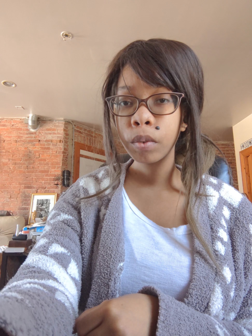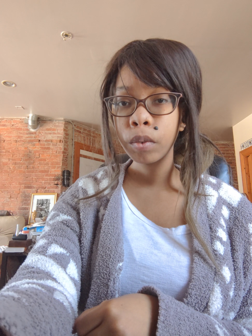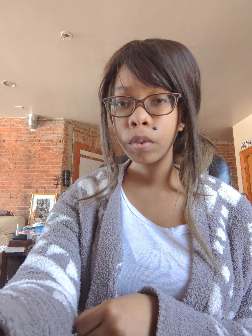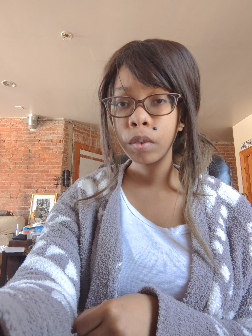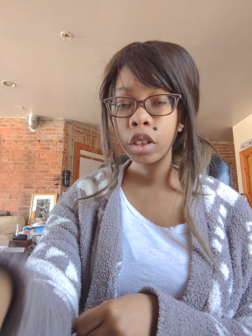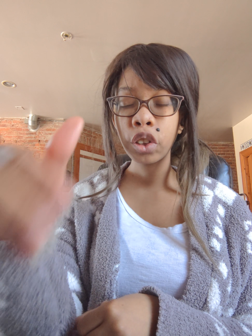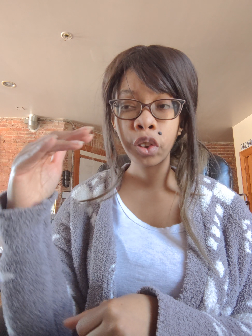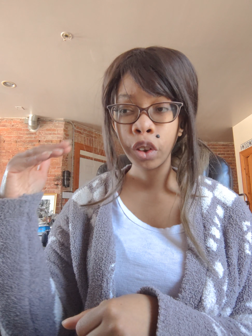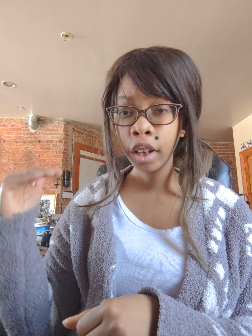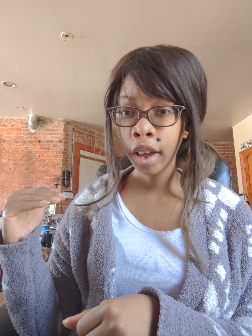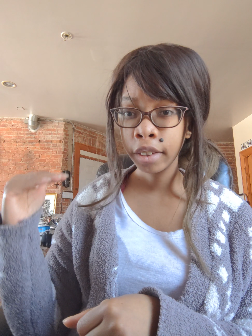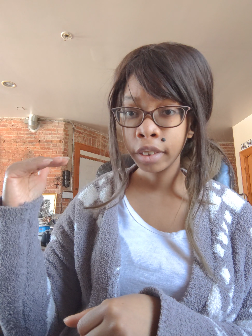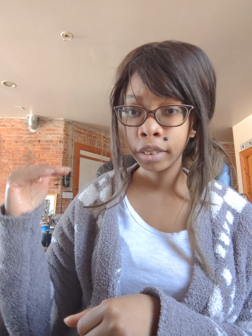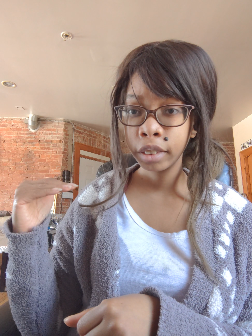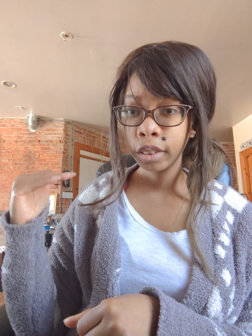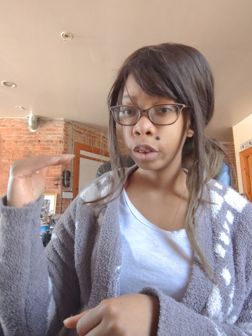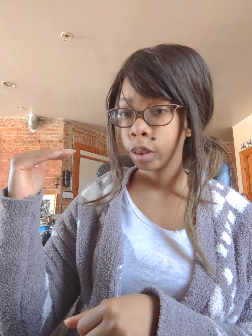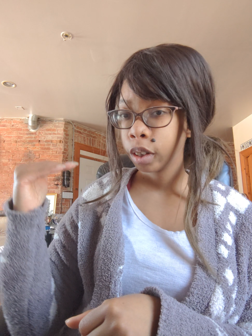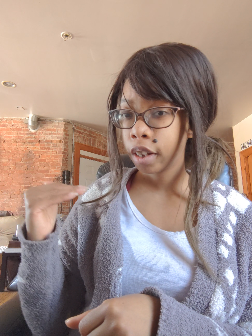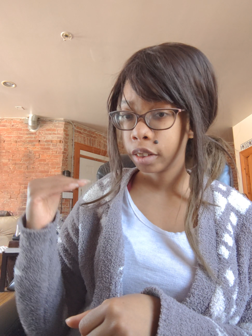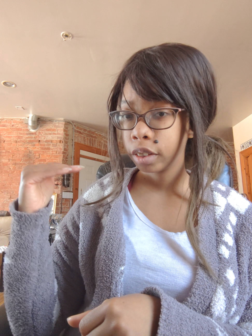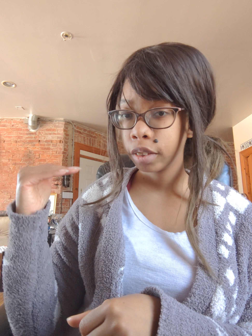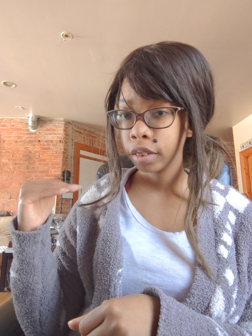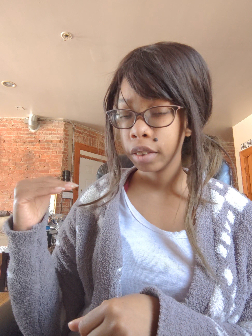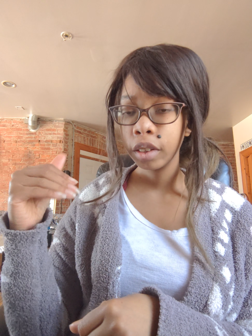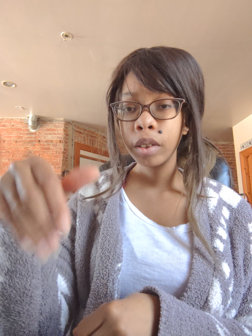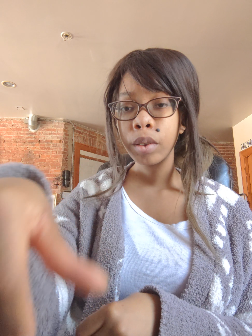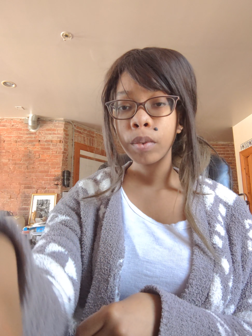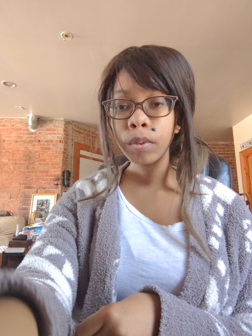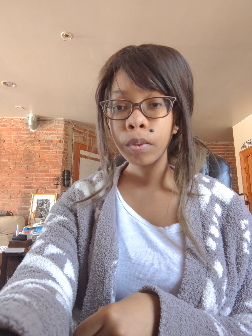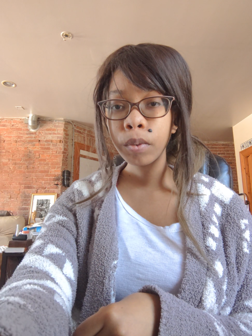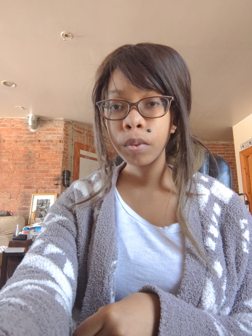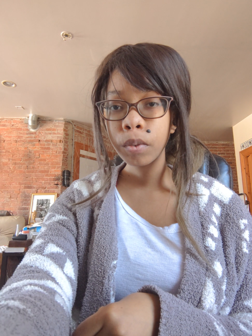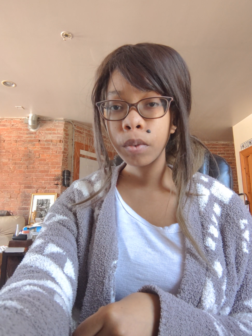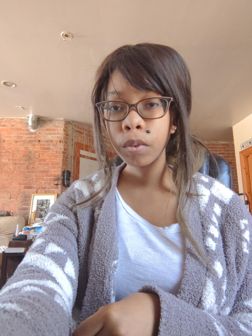child